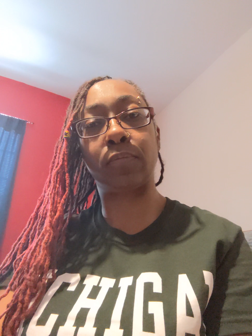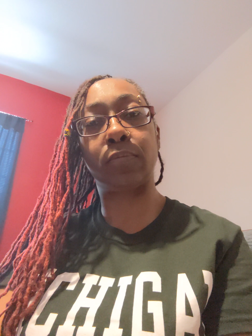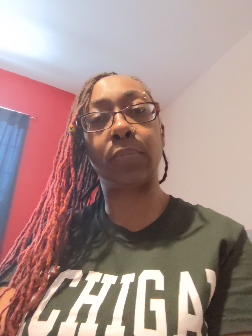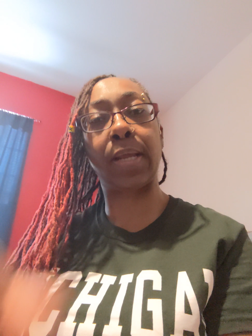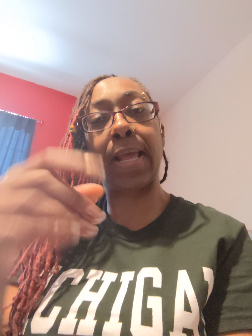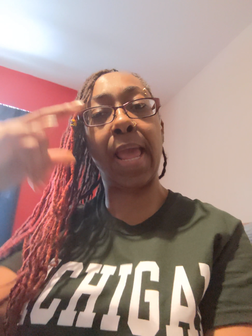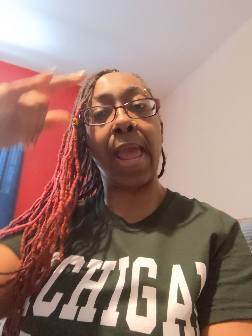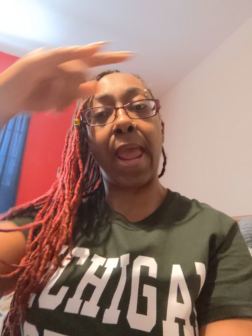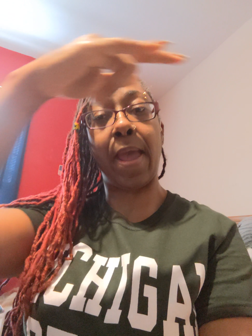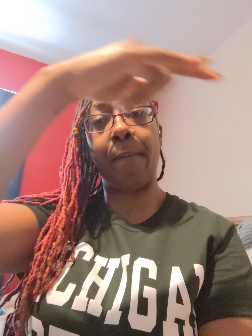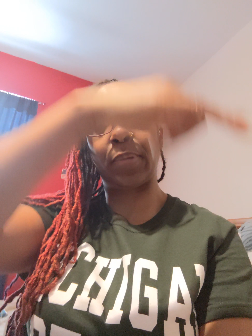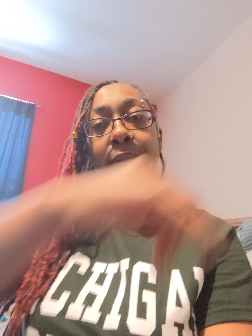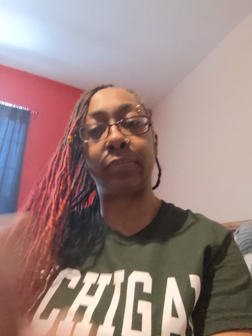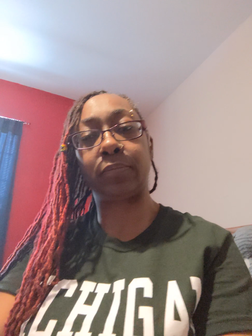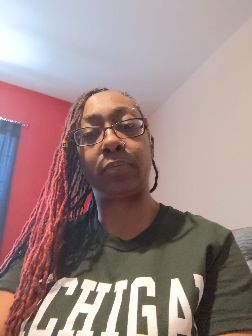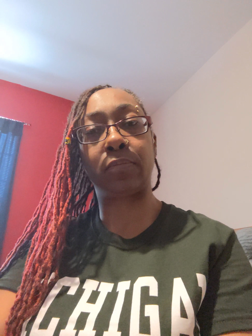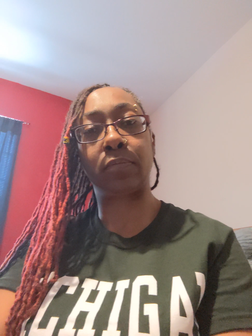airplane